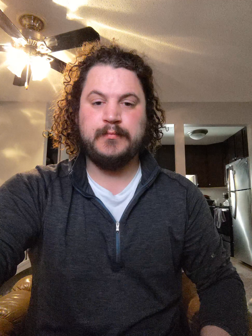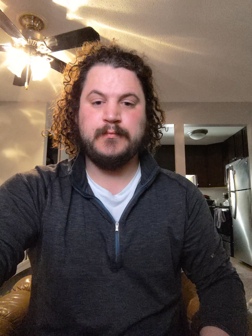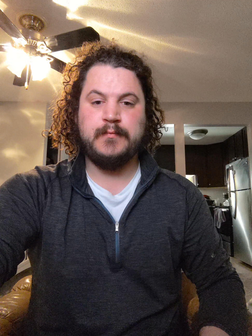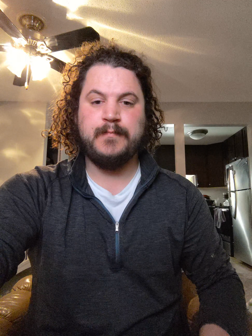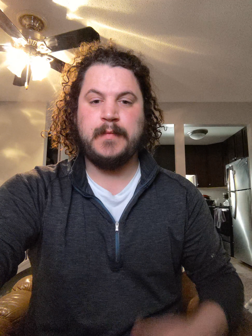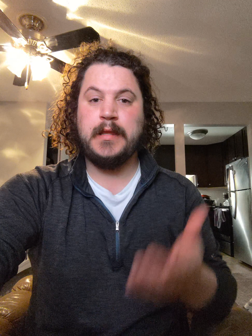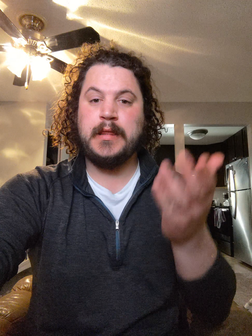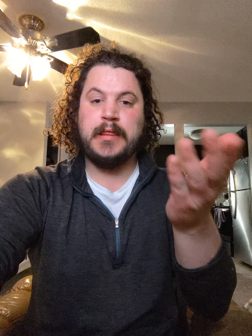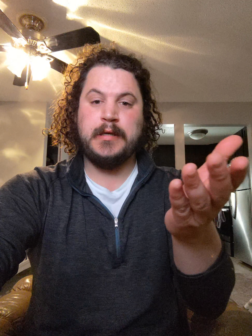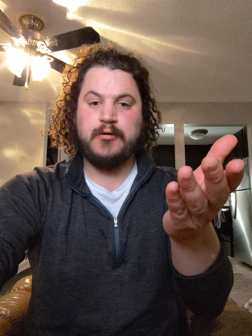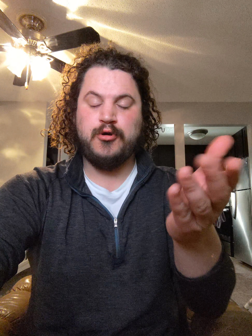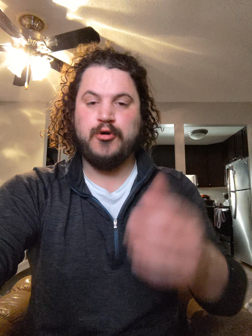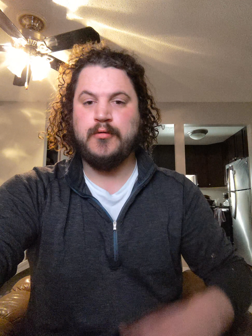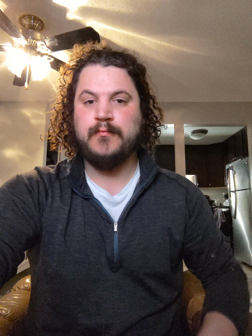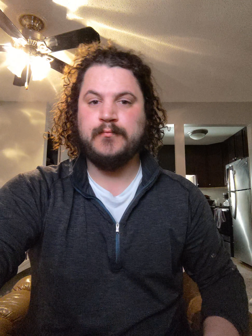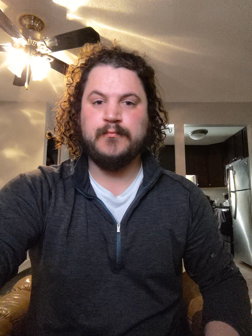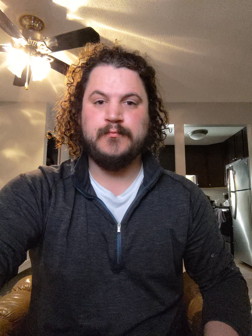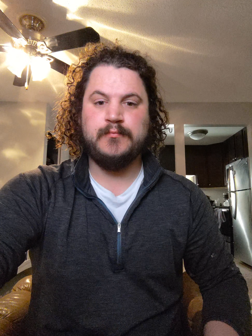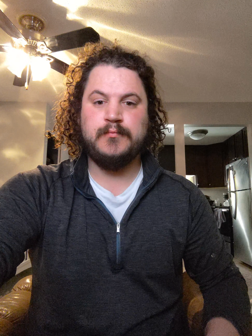there